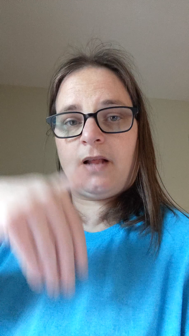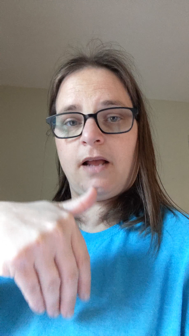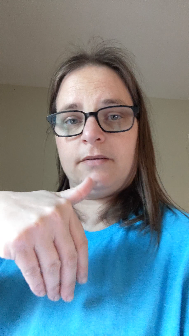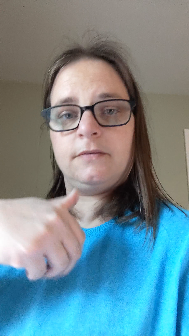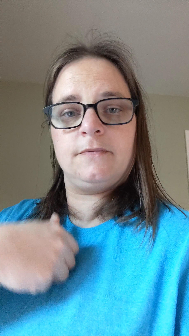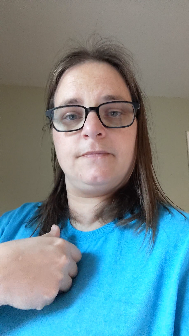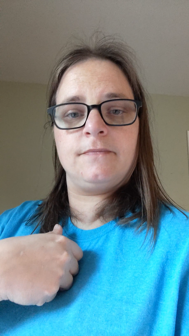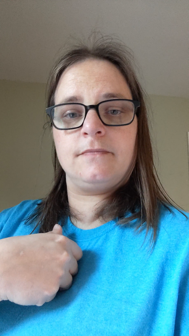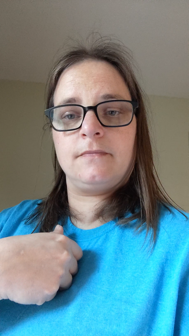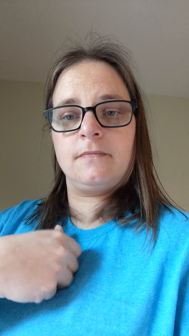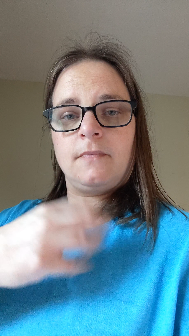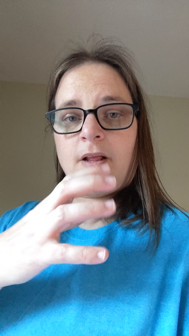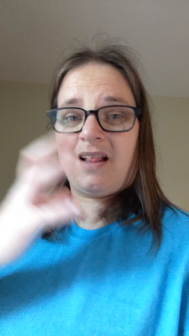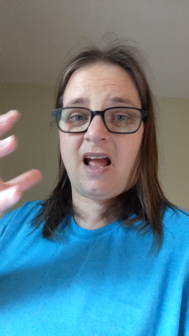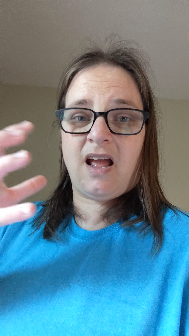a lot